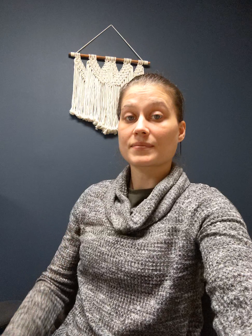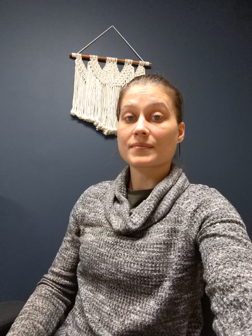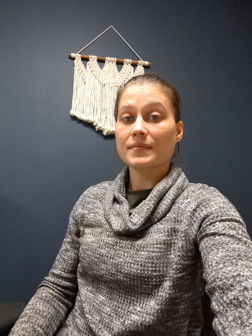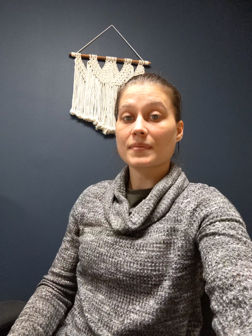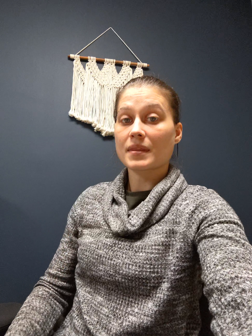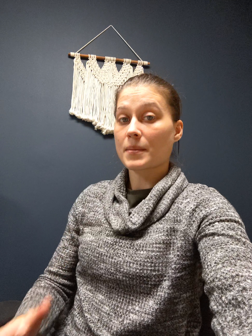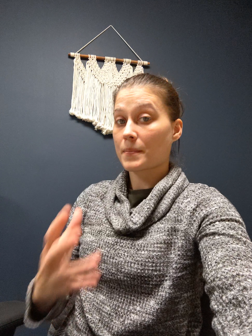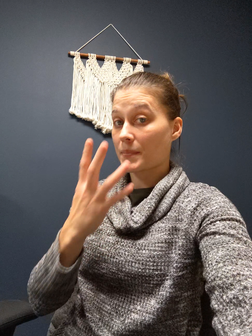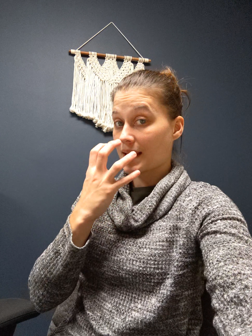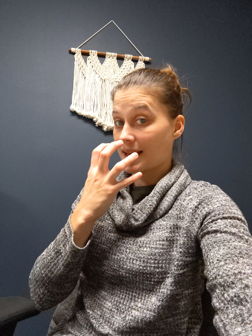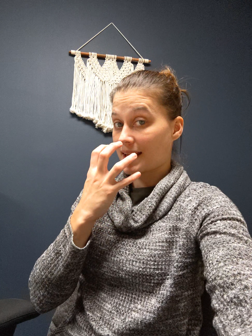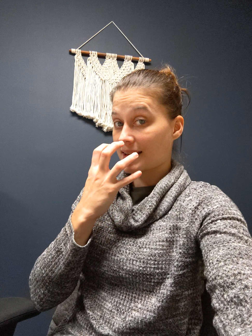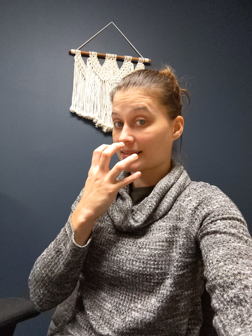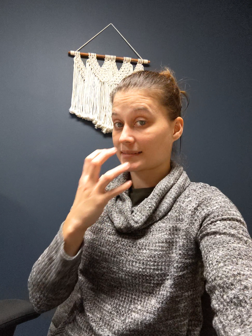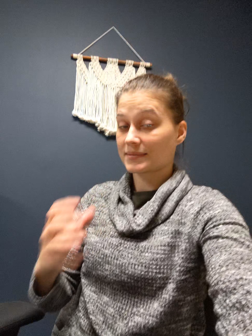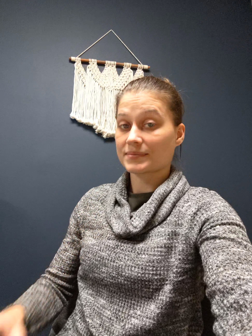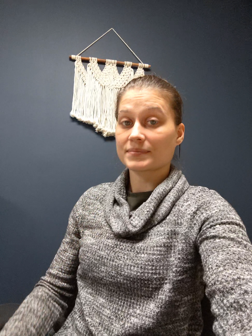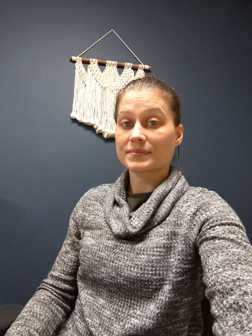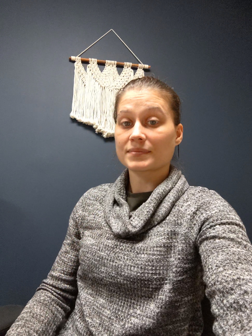mad